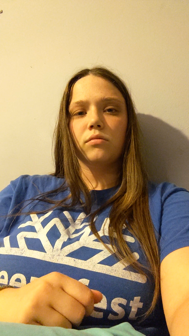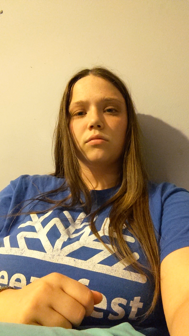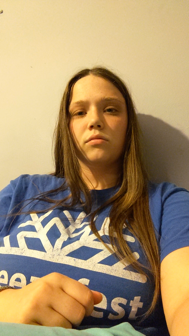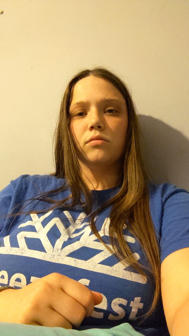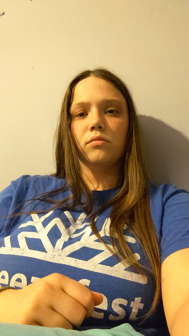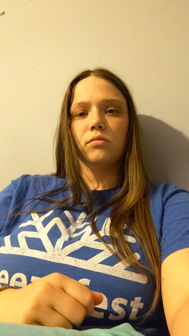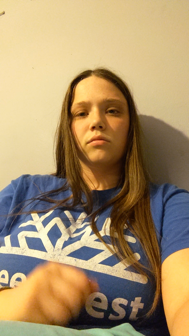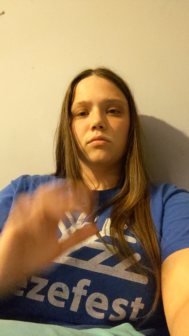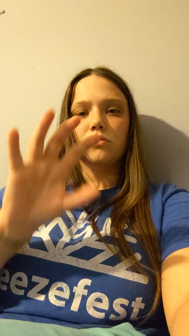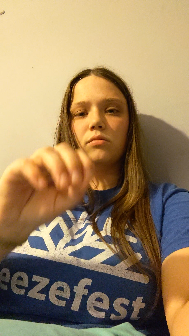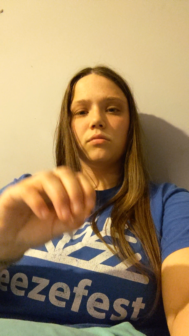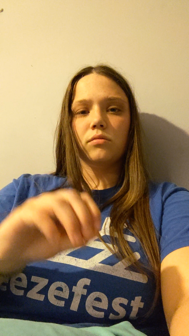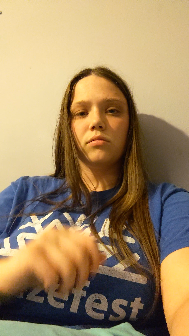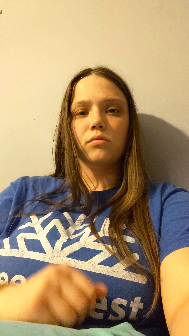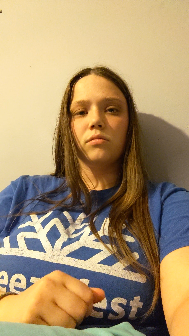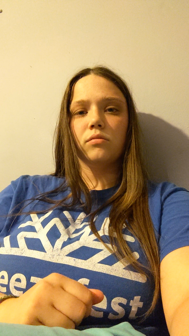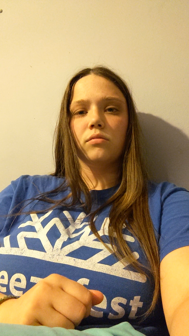bite